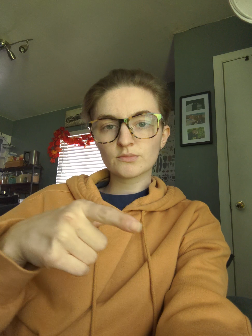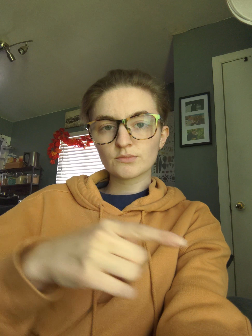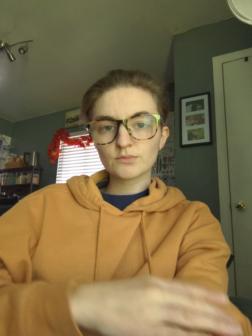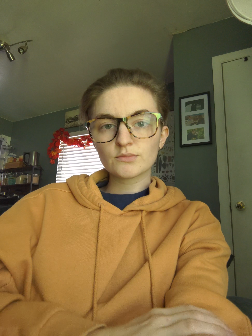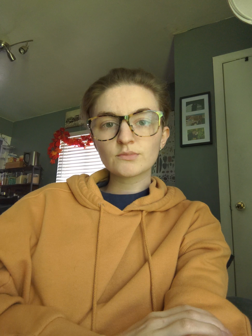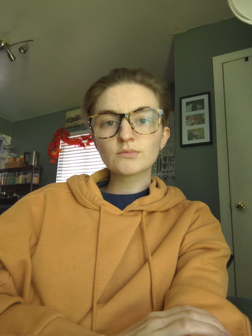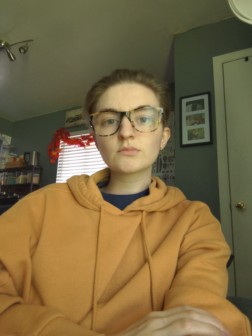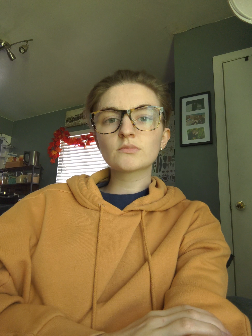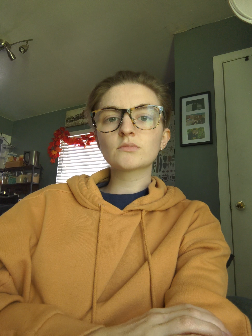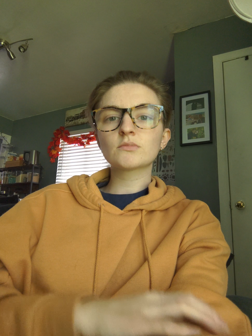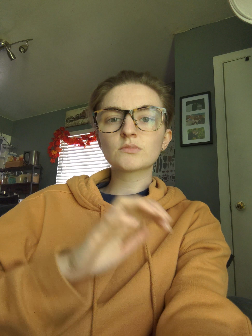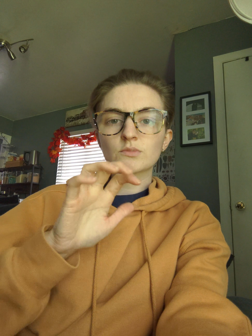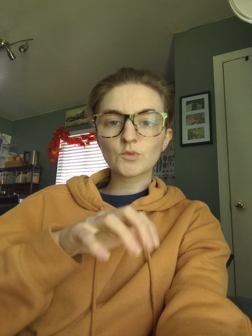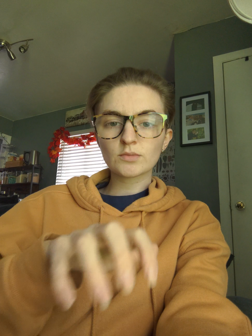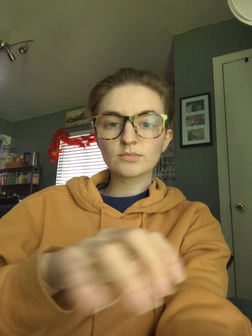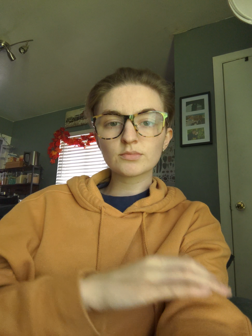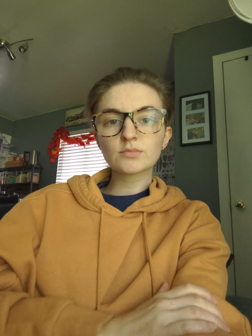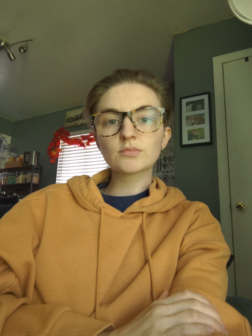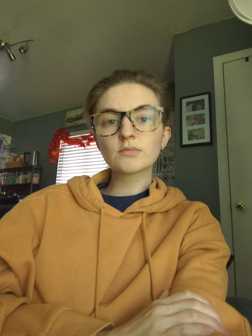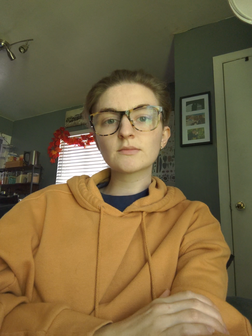grapes